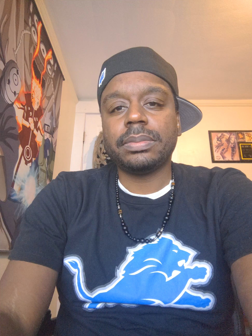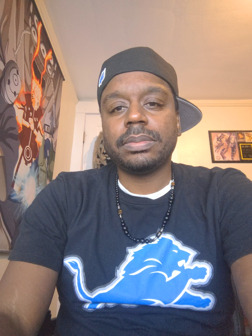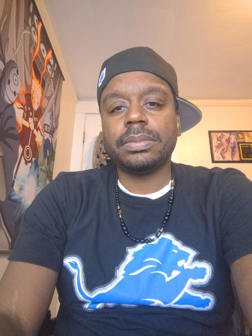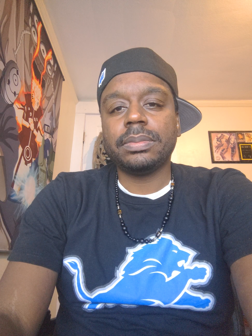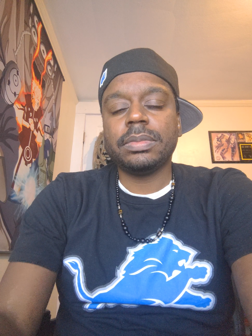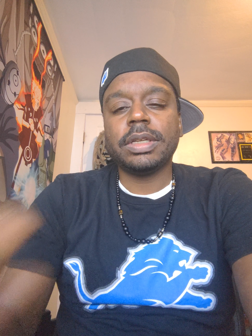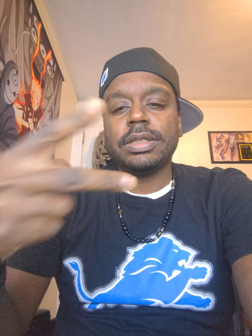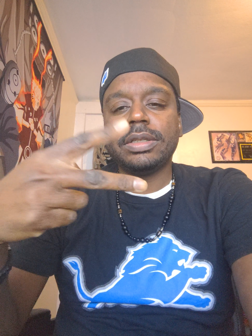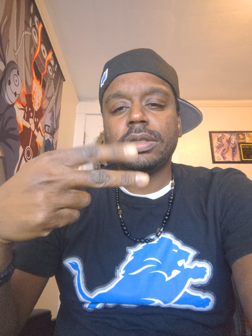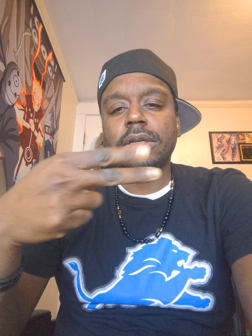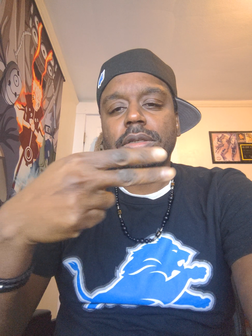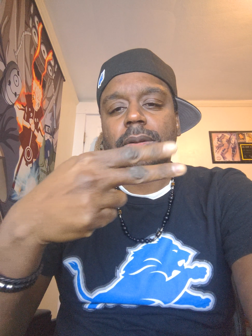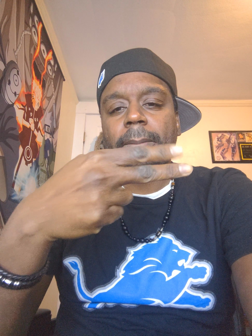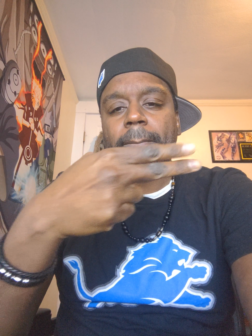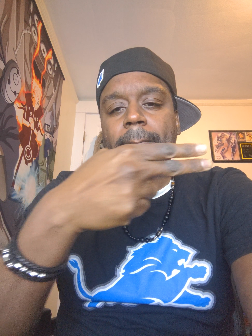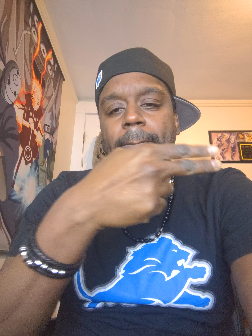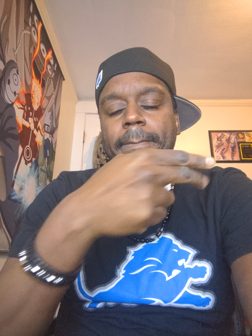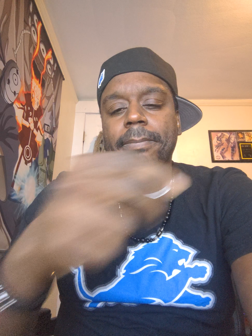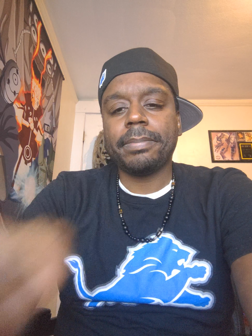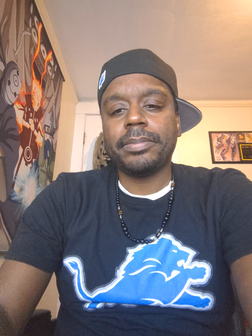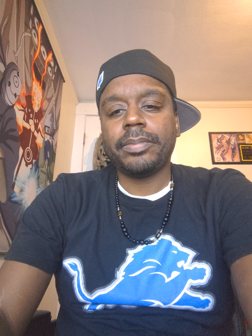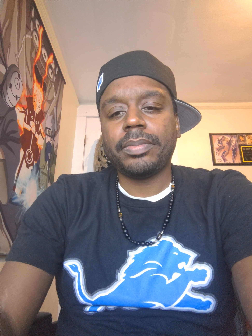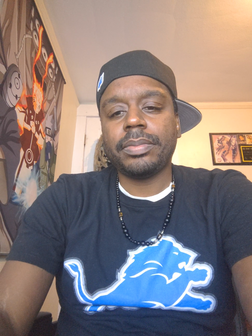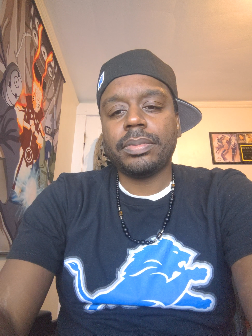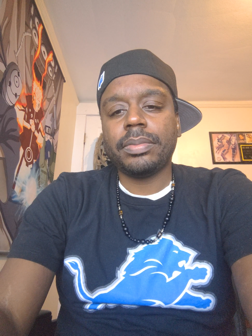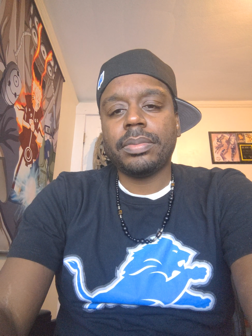scissors